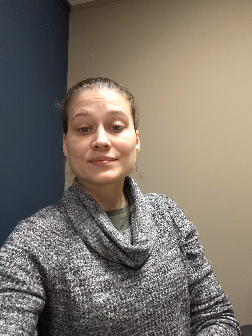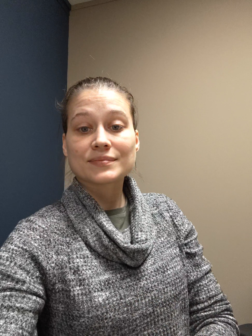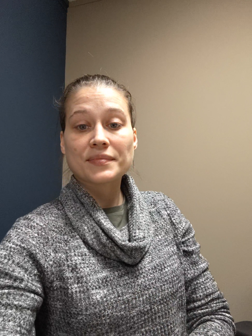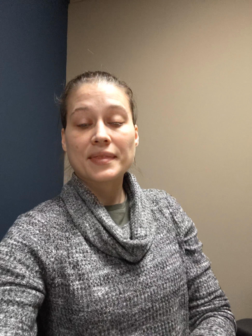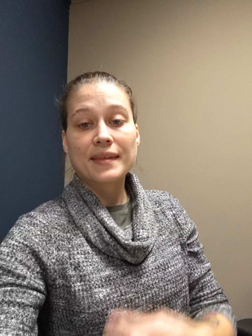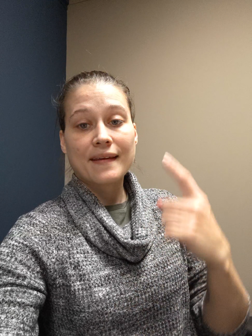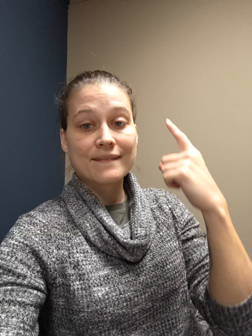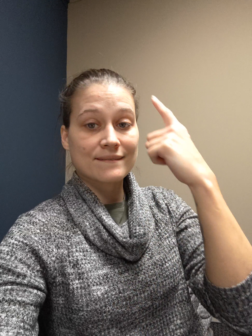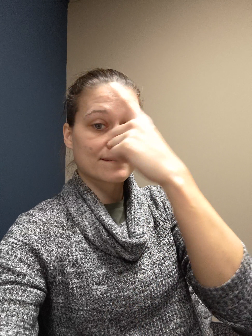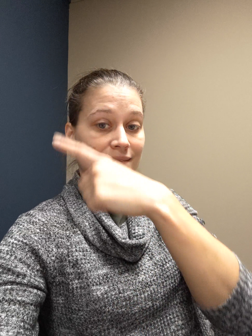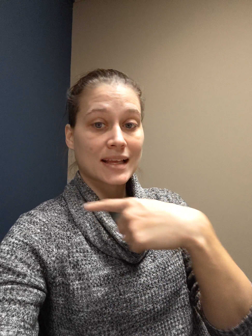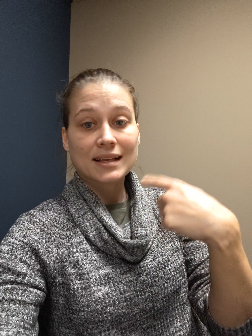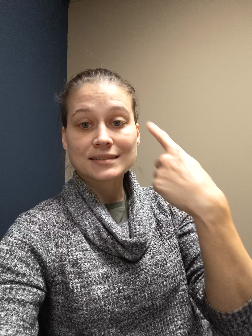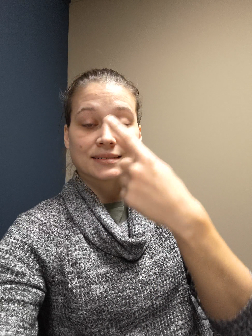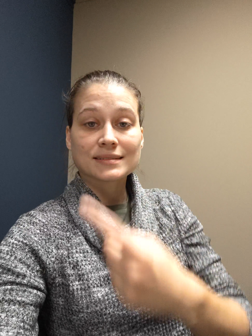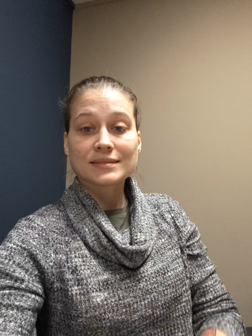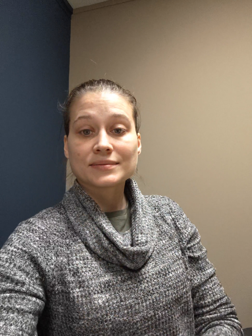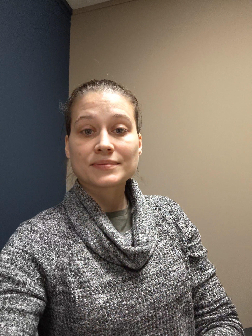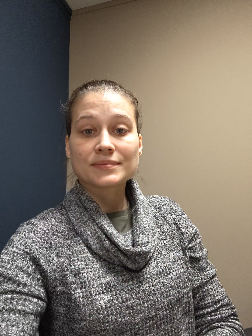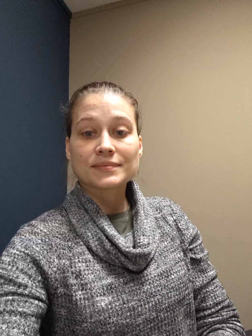face